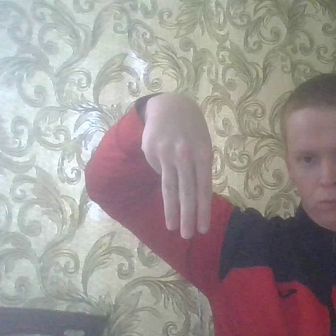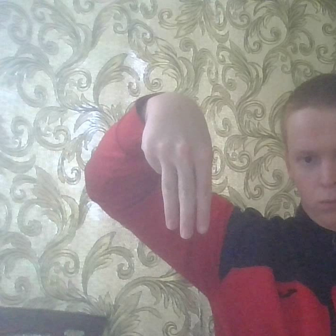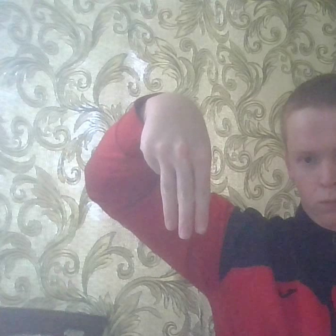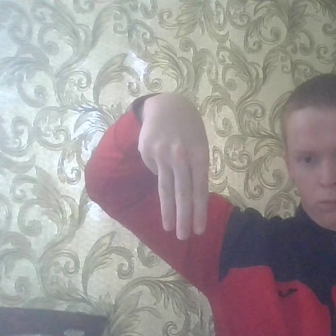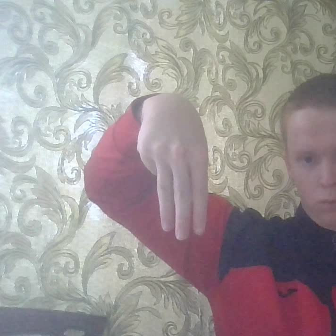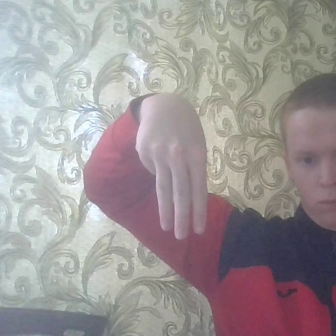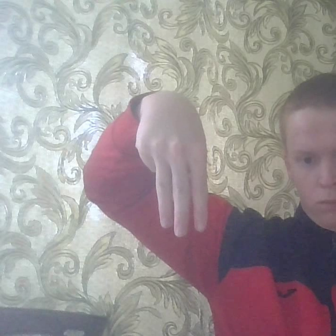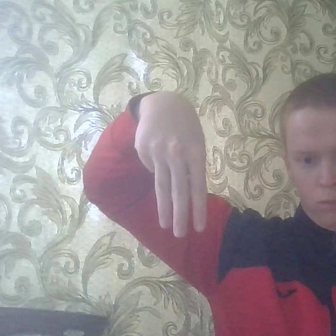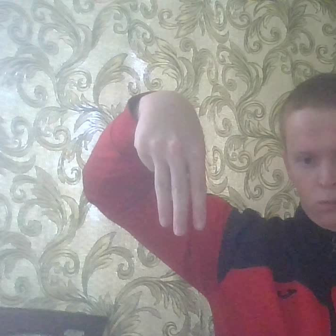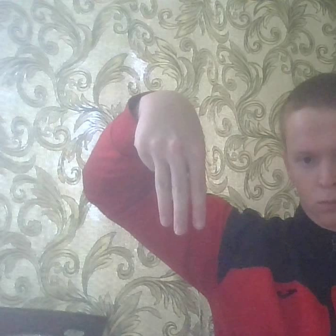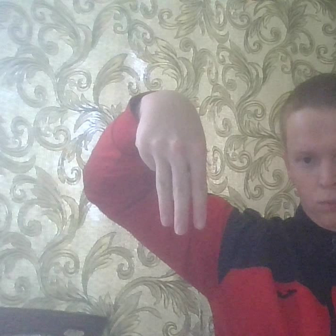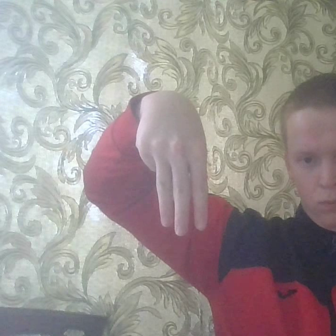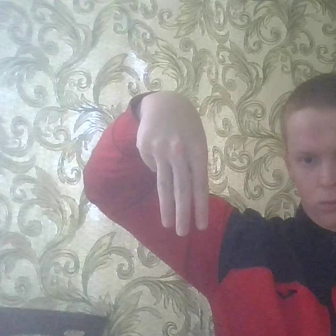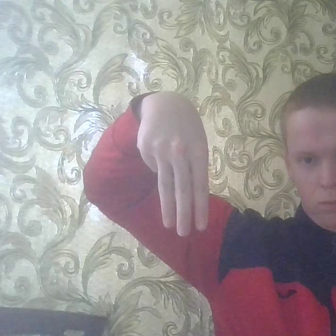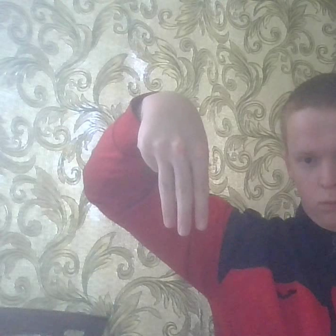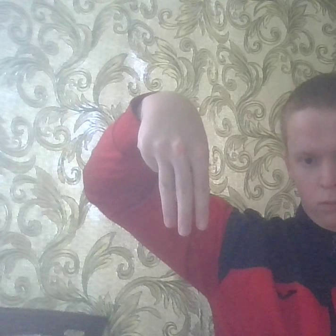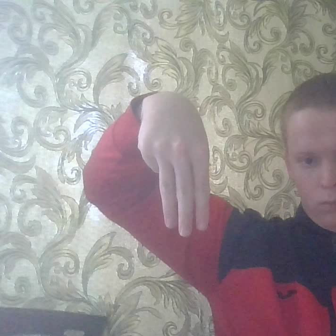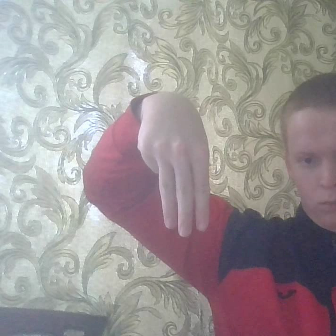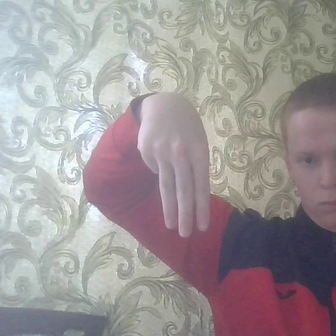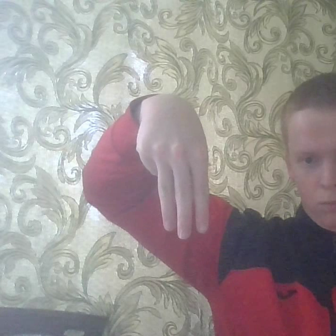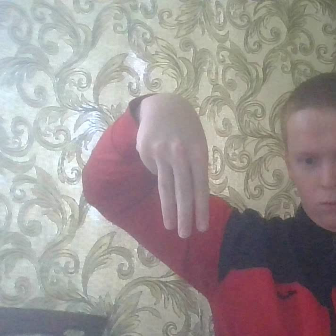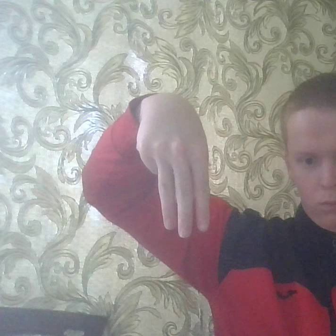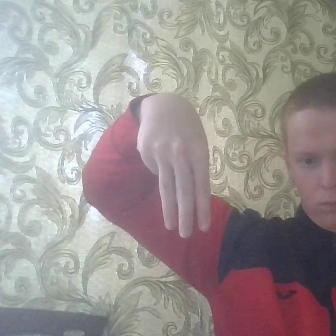Т